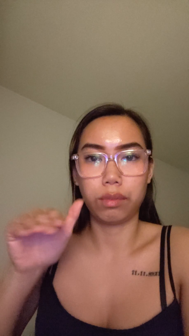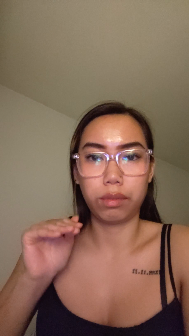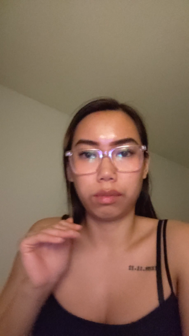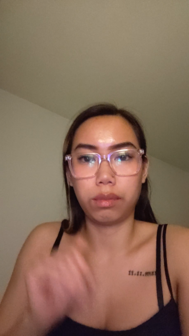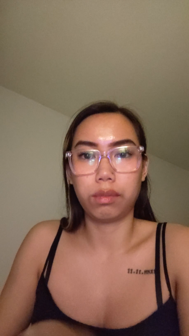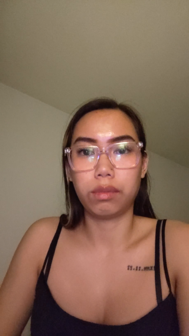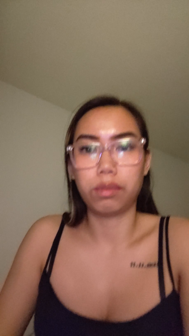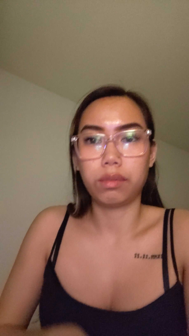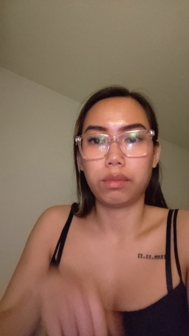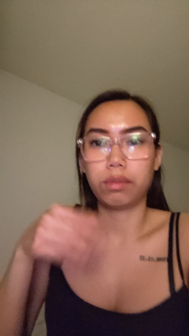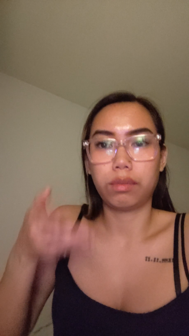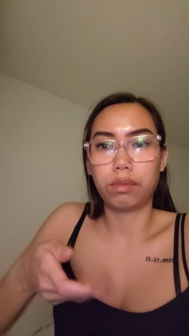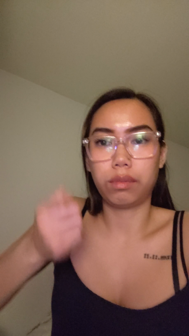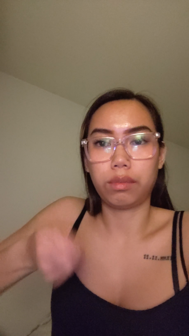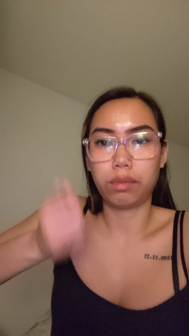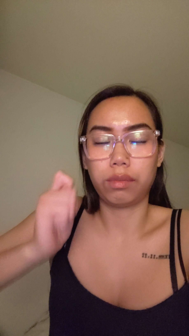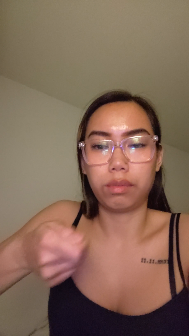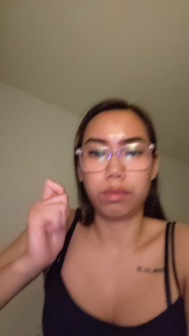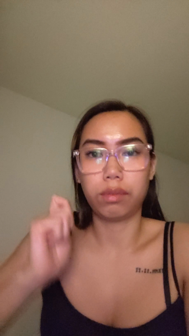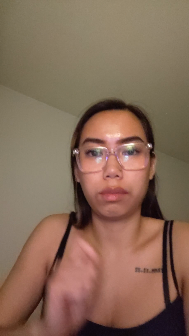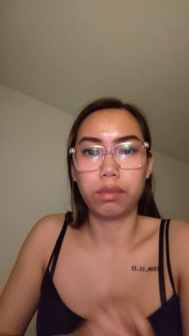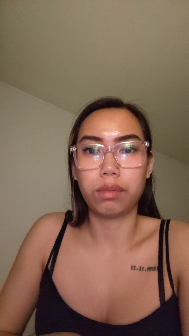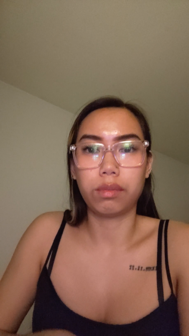shovel